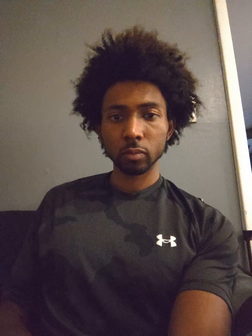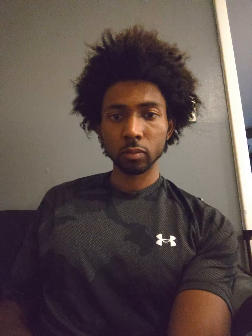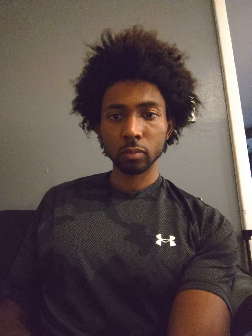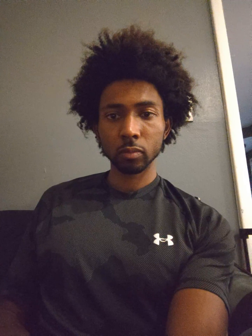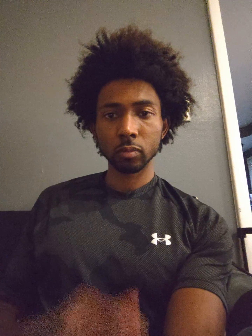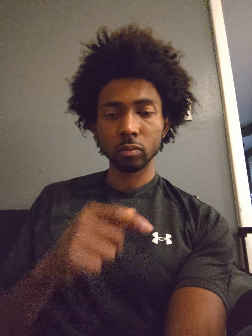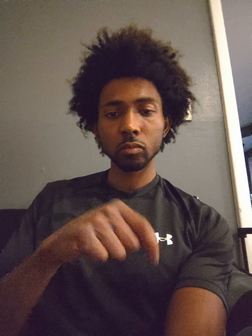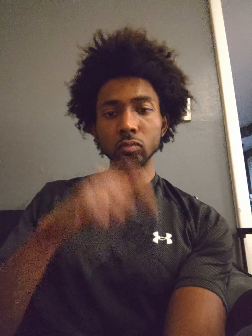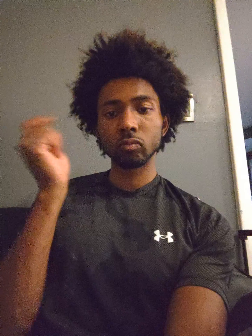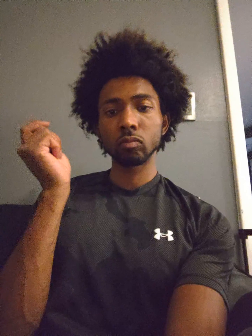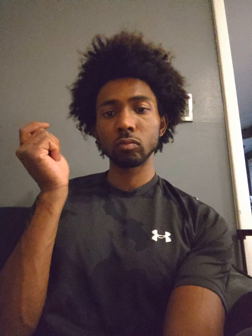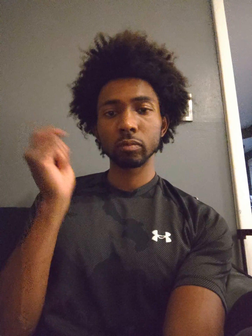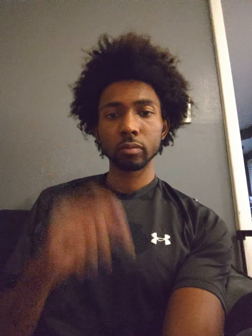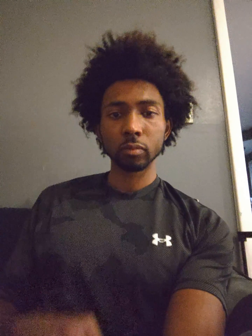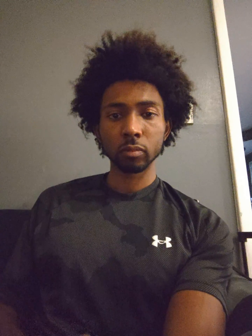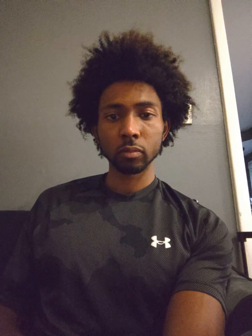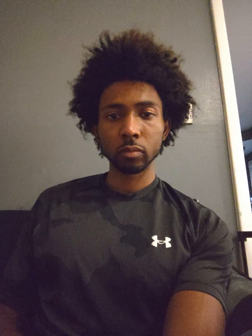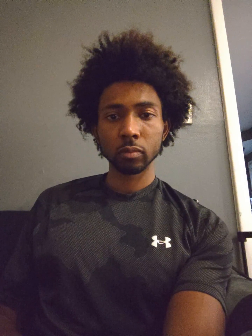rip